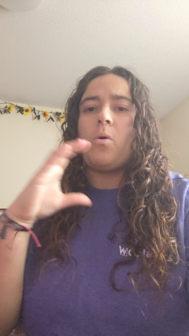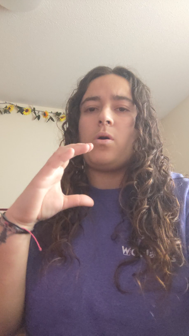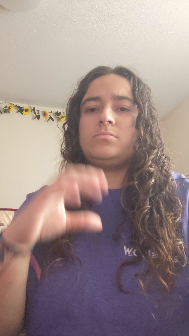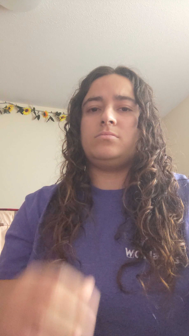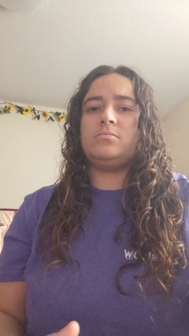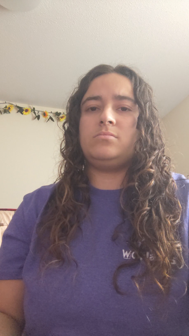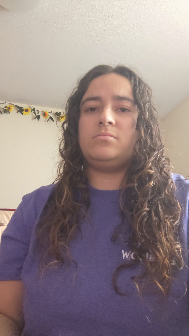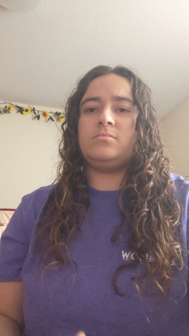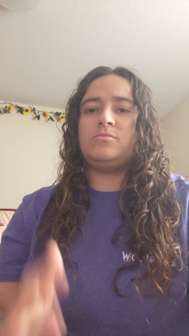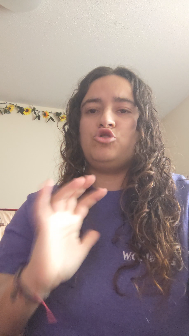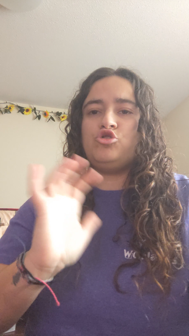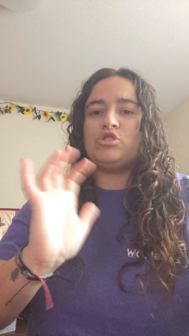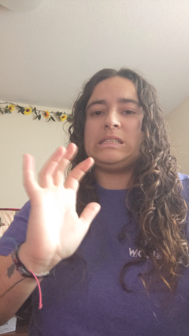cheese